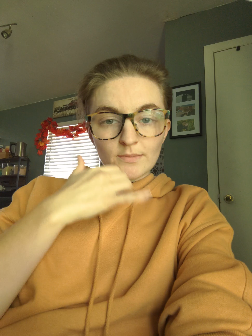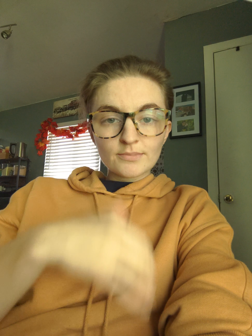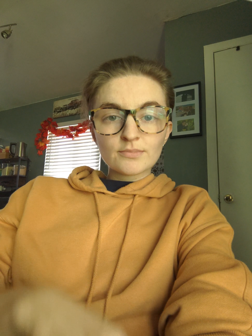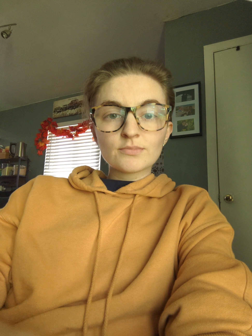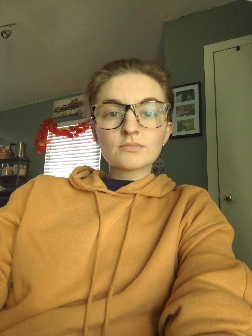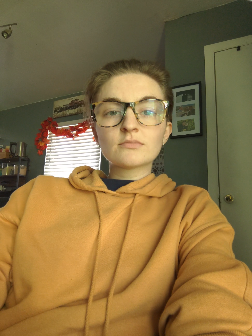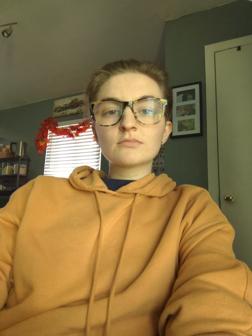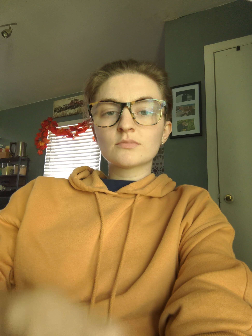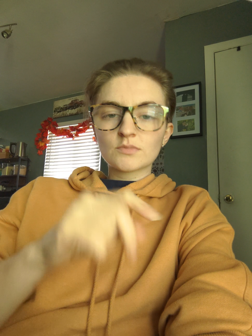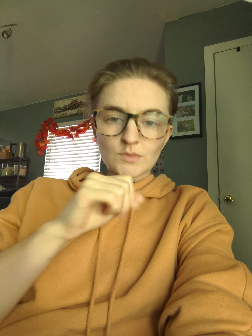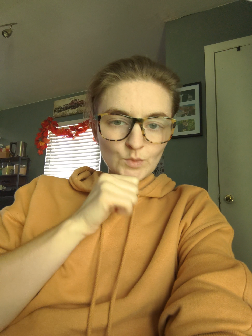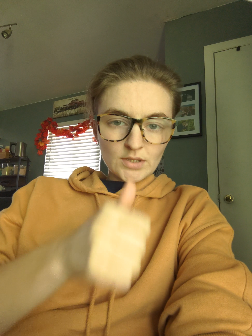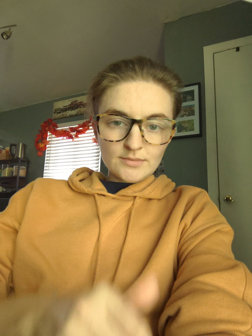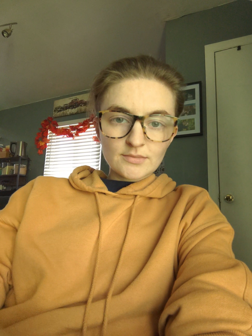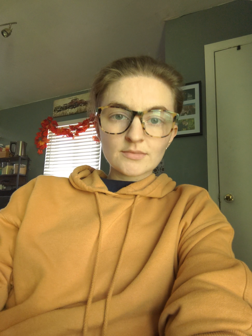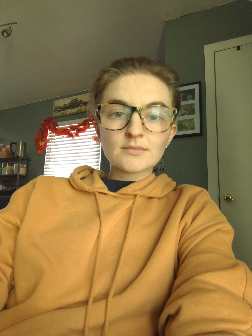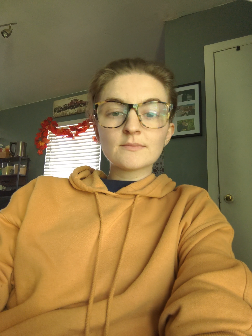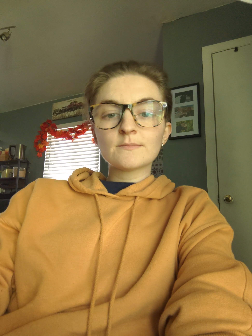don't